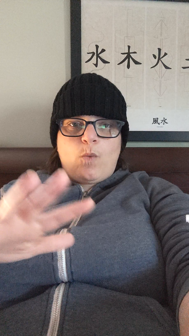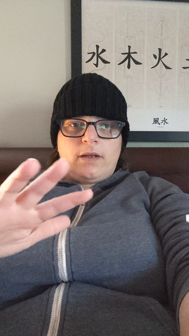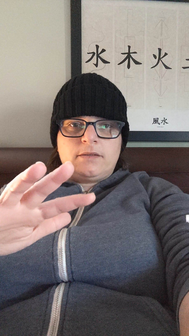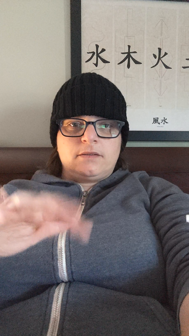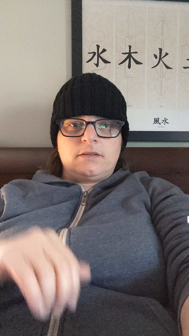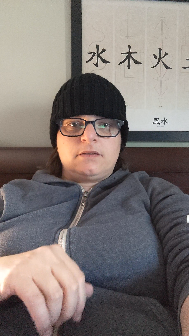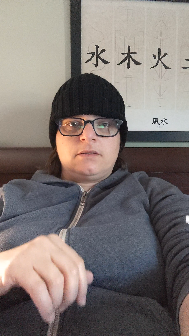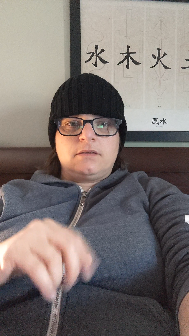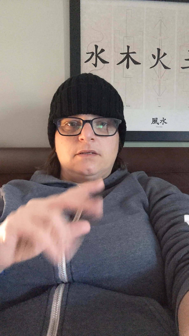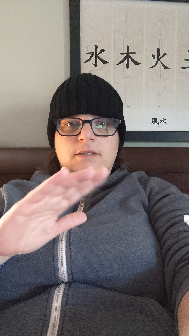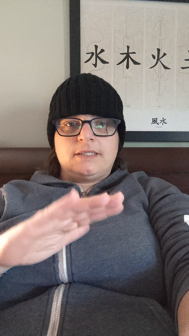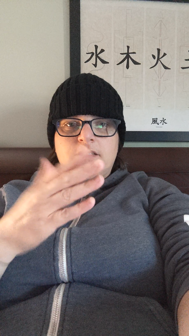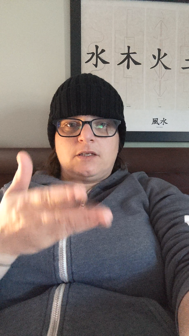kitchen